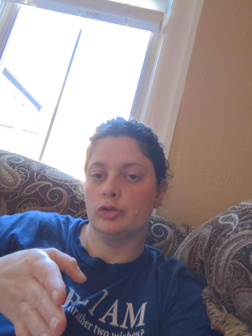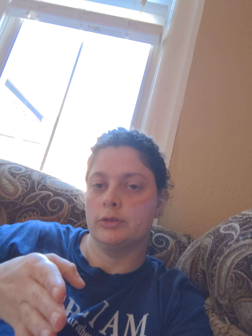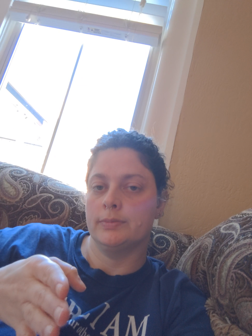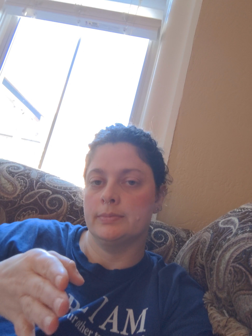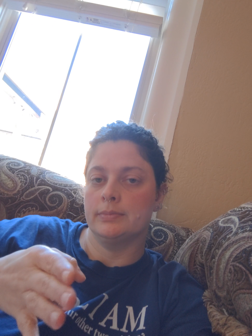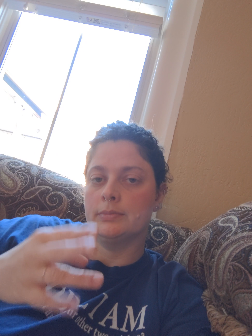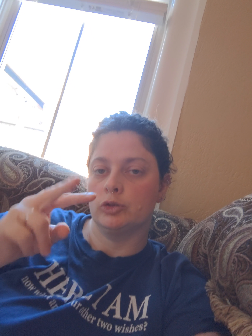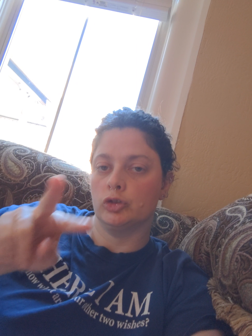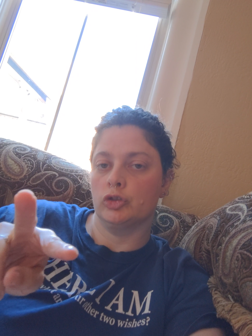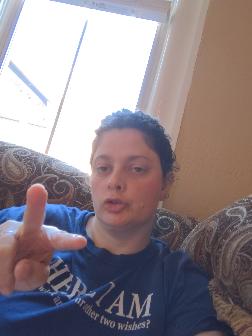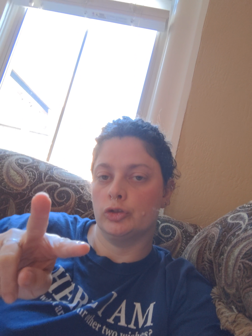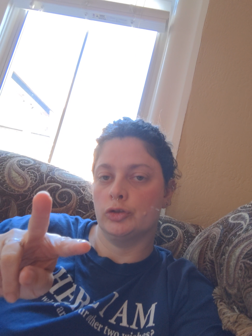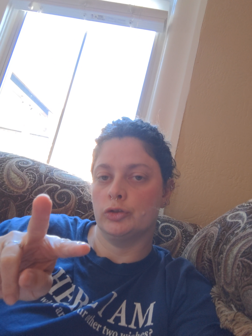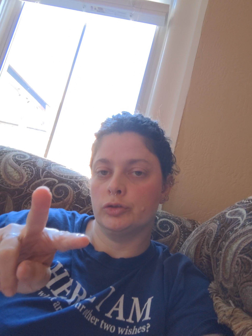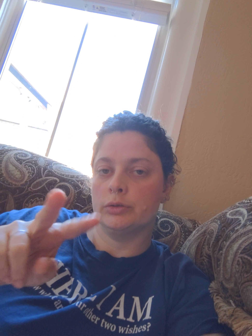look